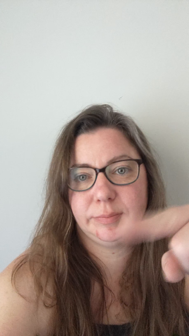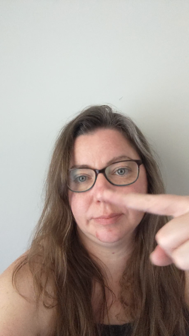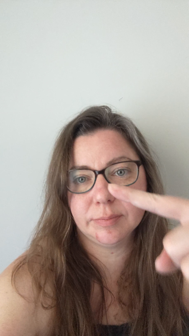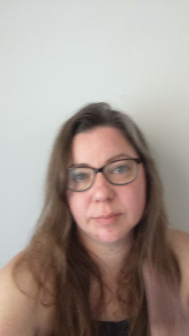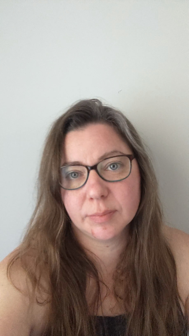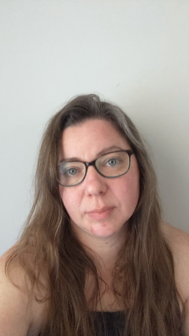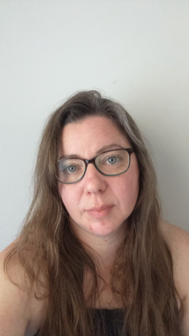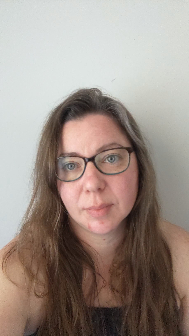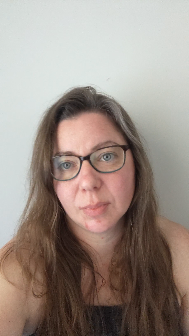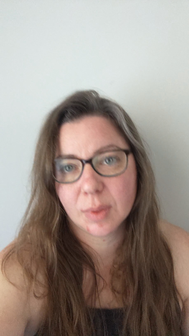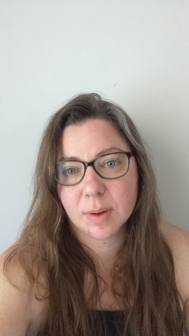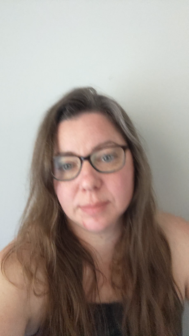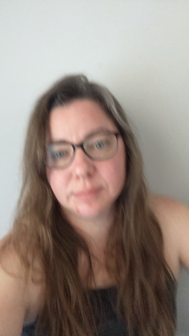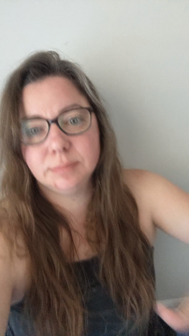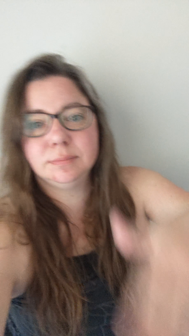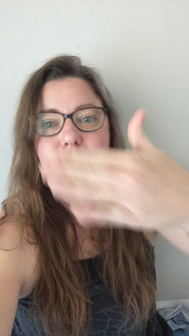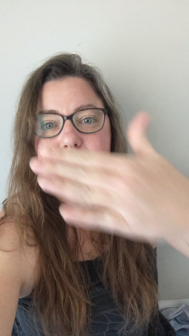kick